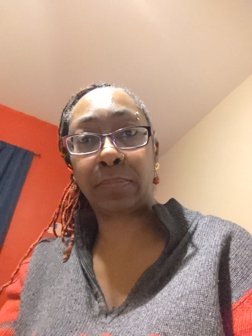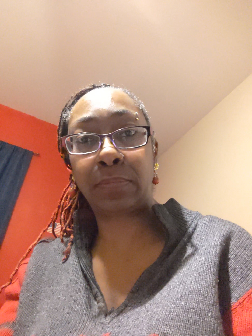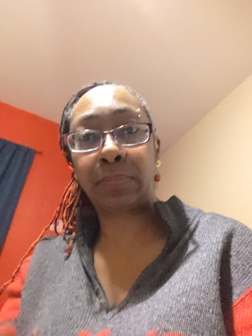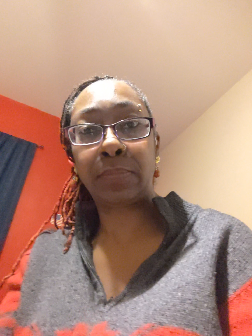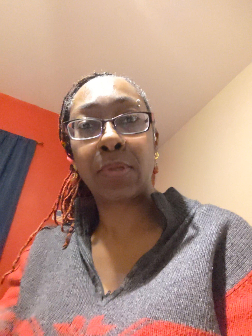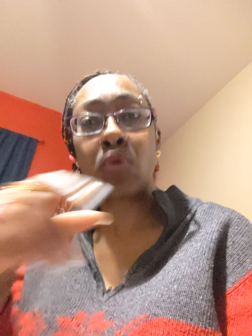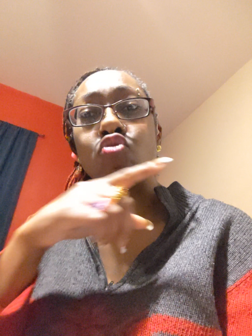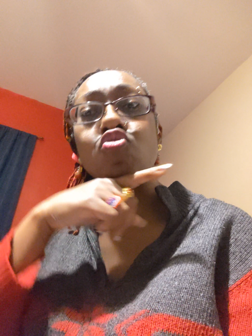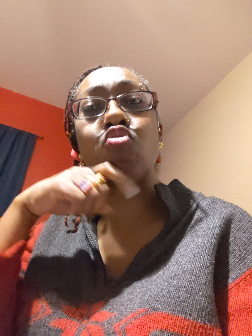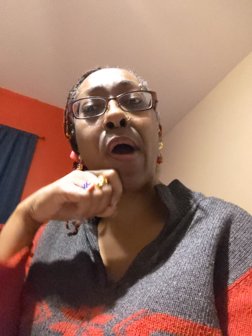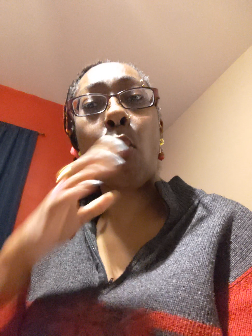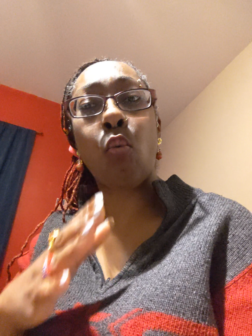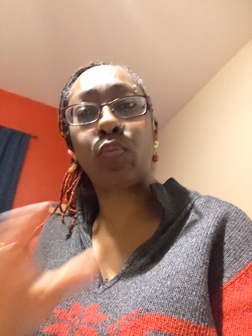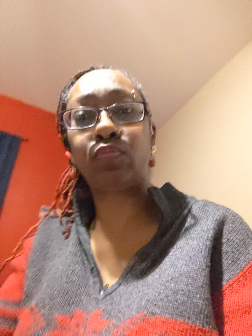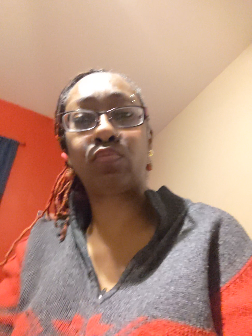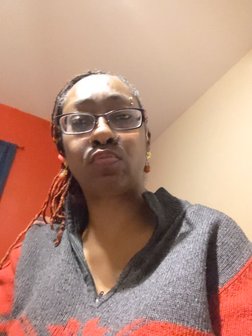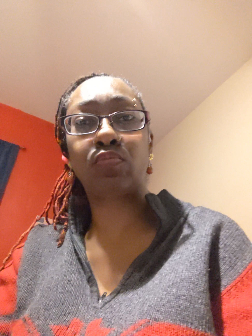dryer